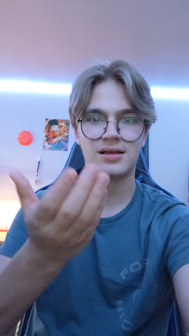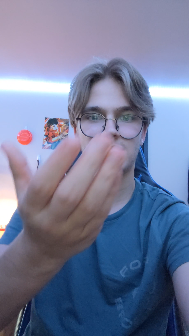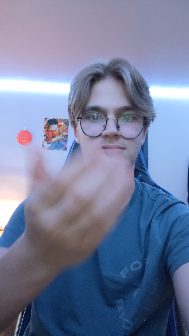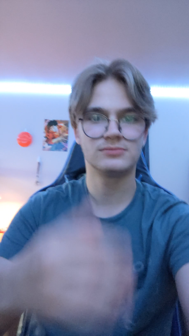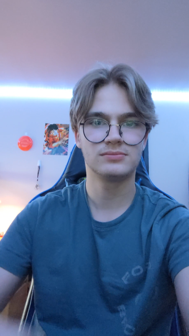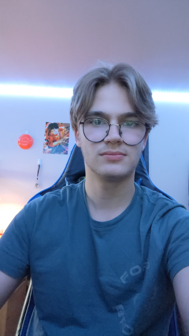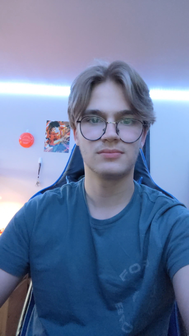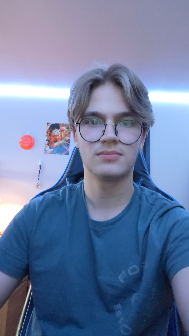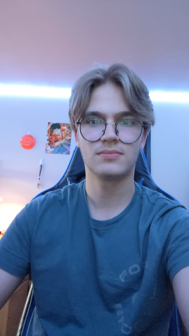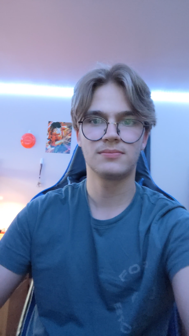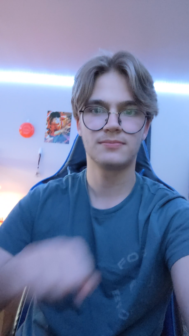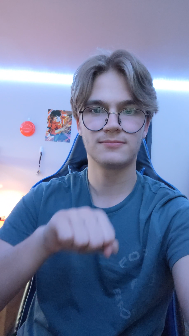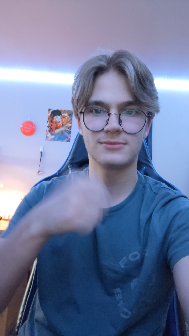break